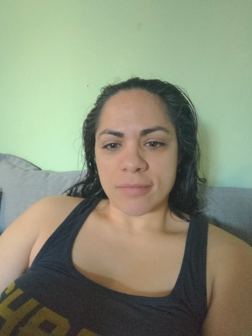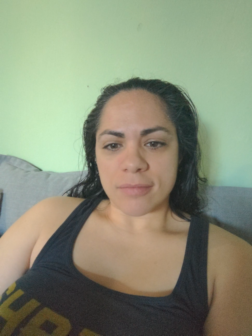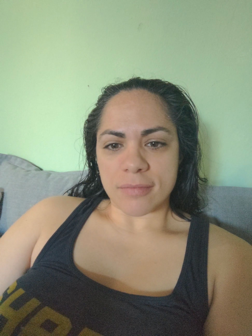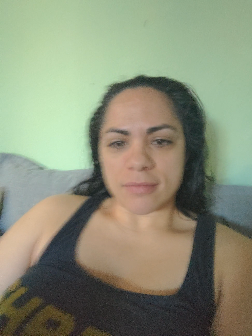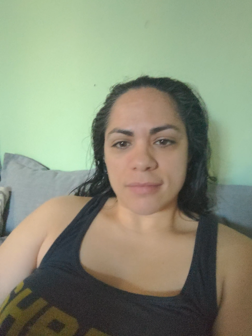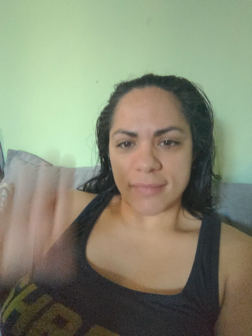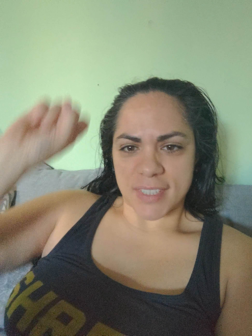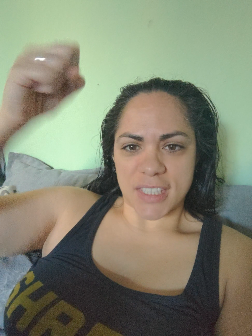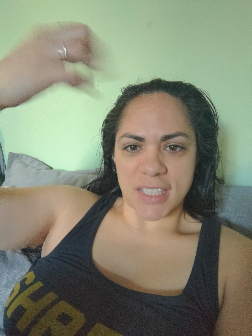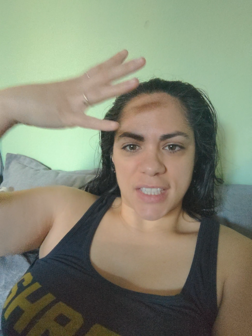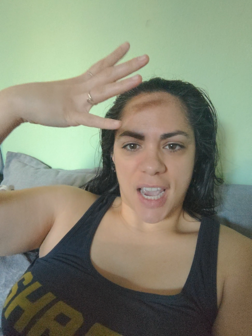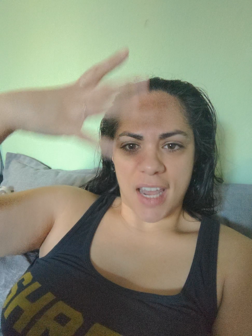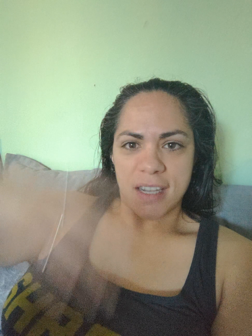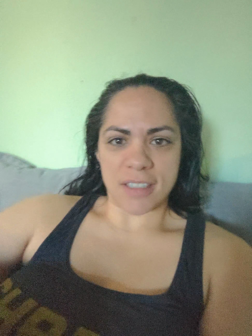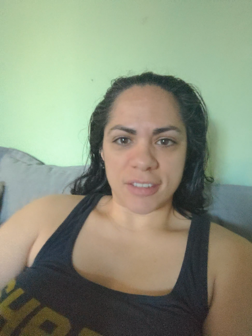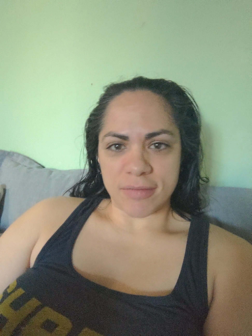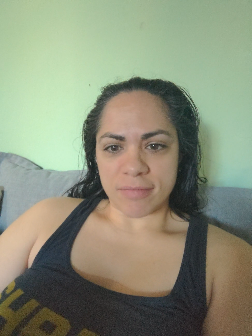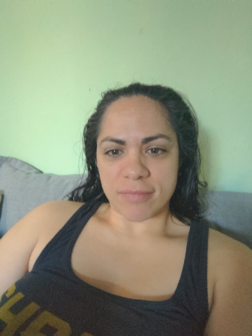sun